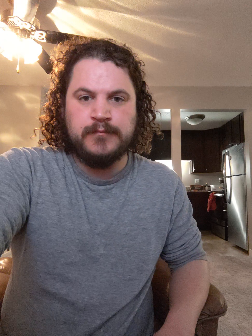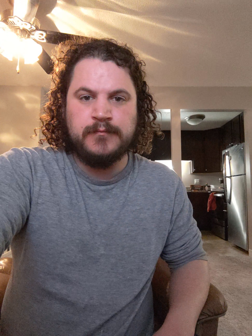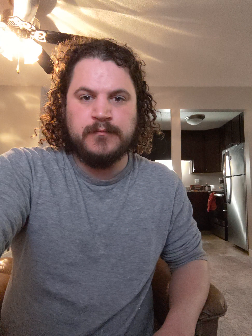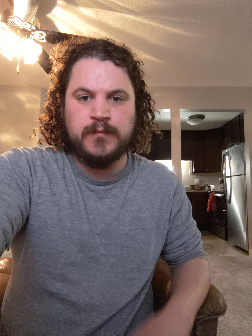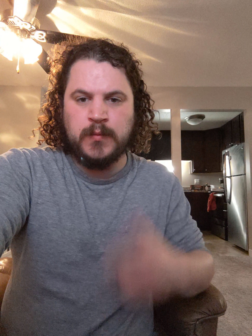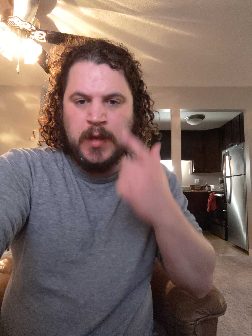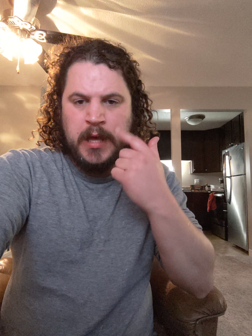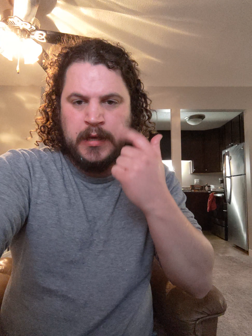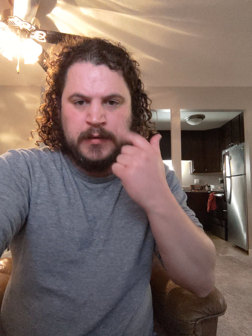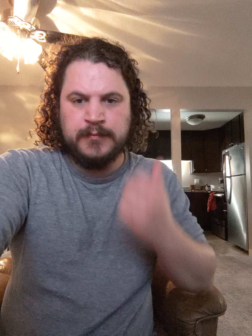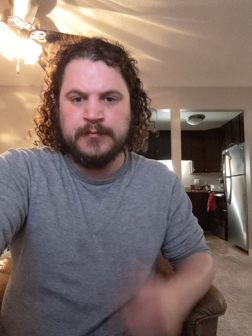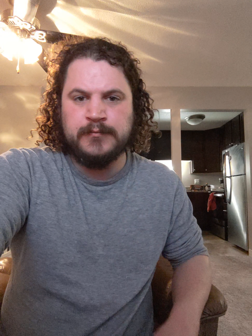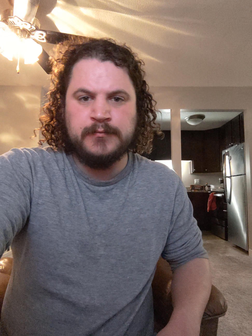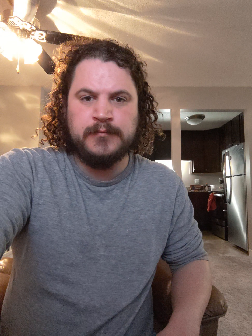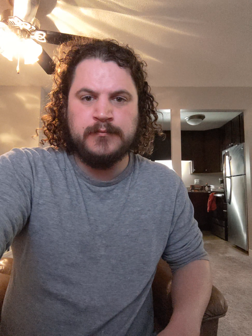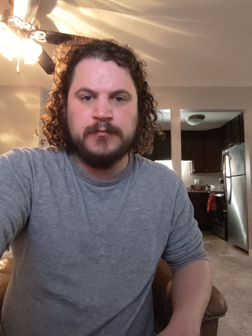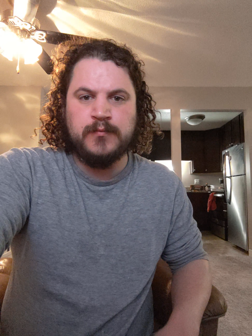cry